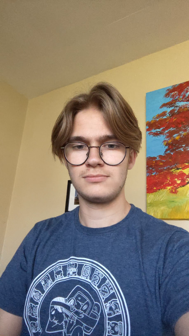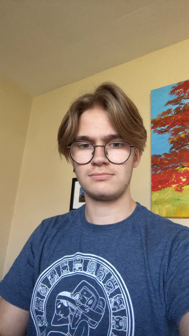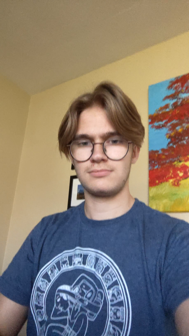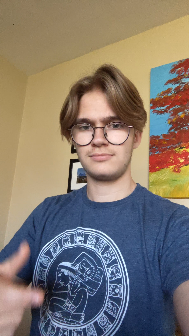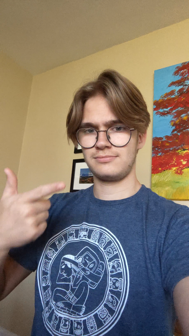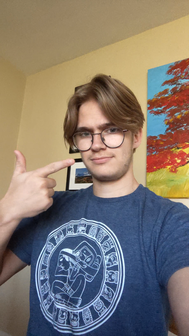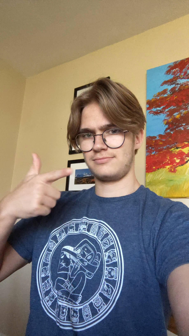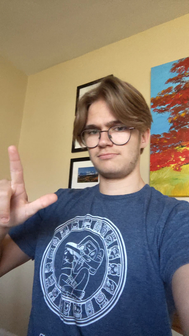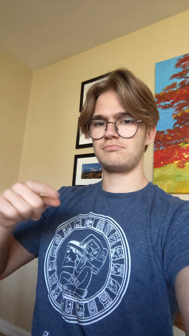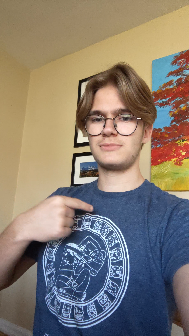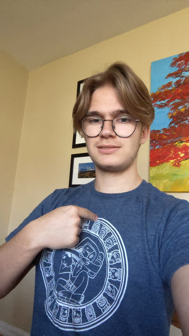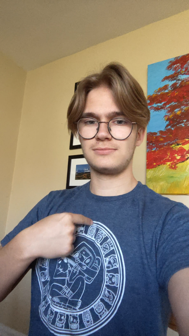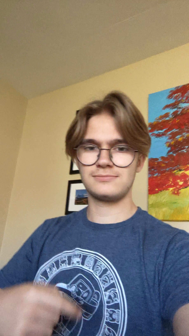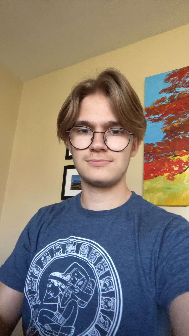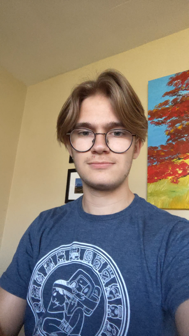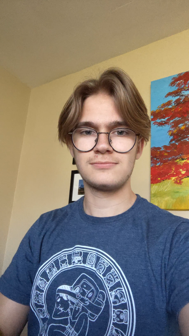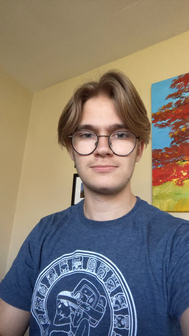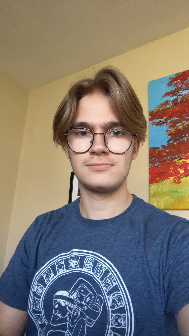let me